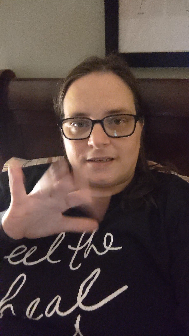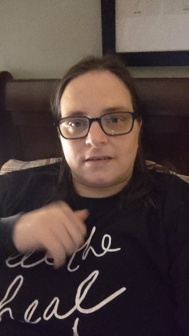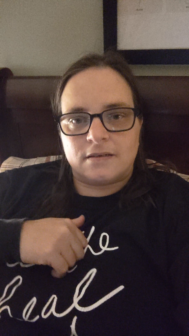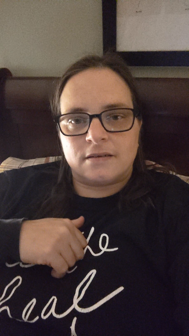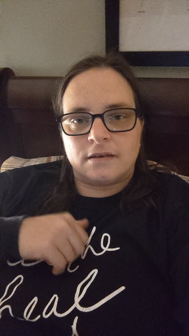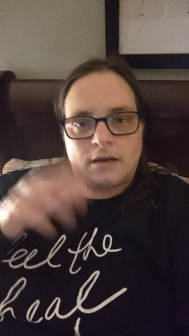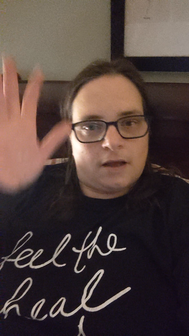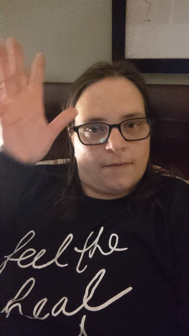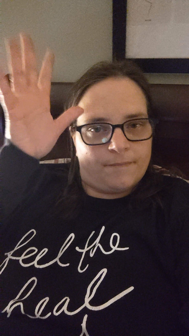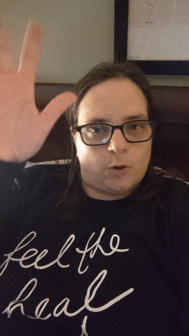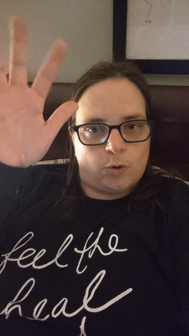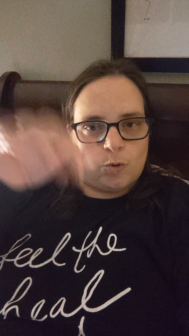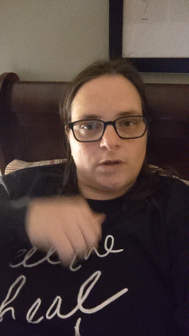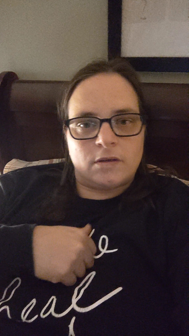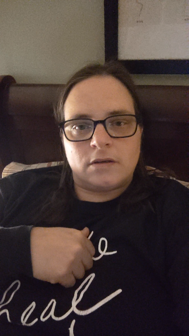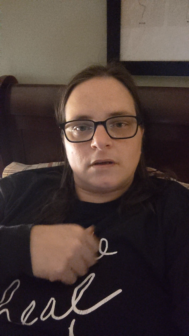moose